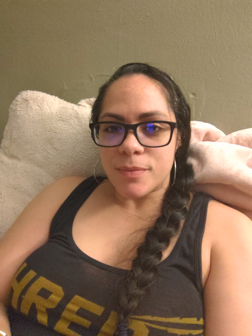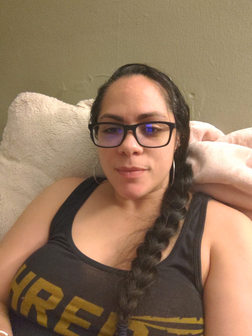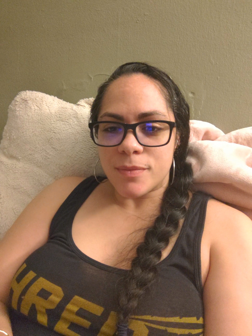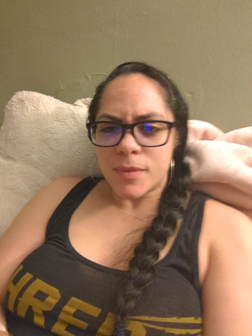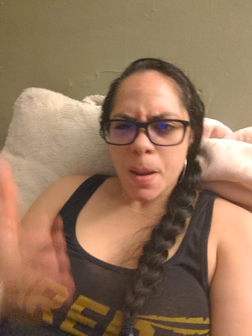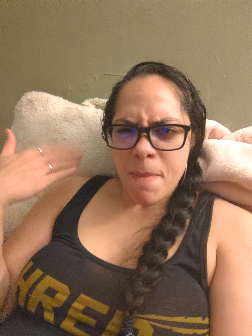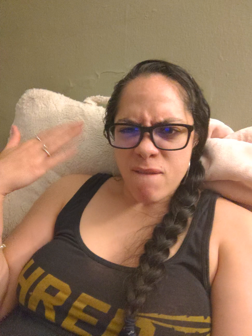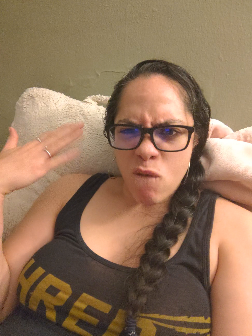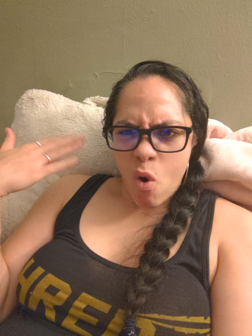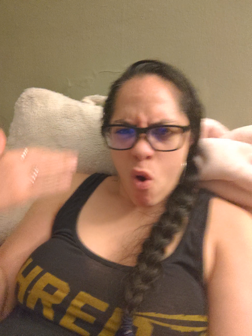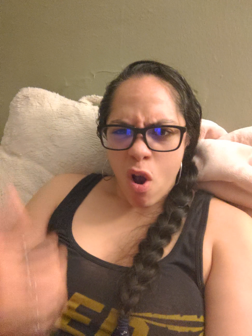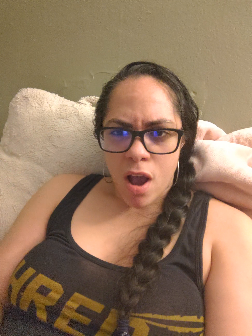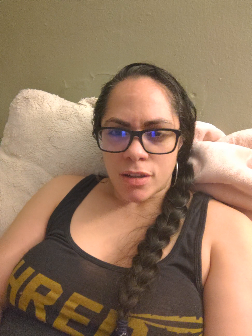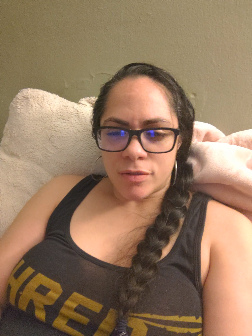before